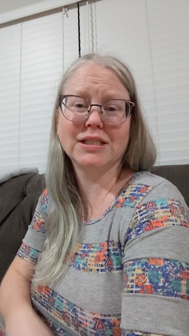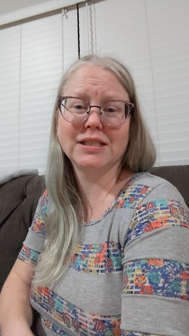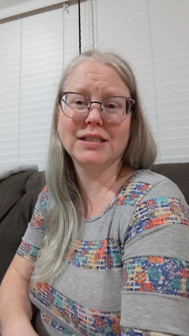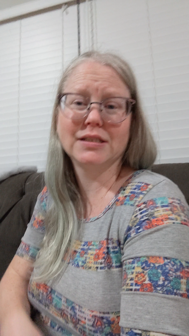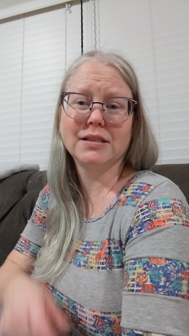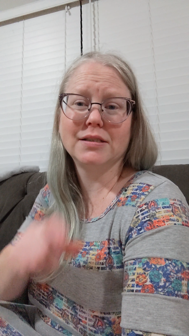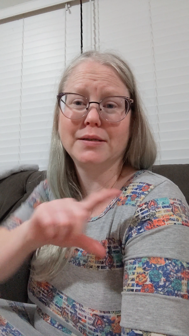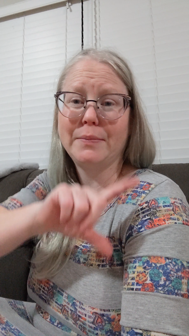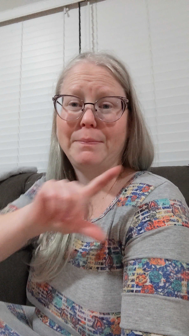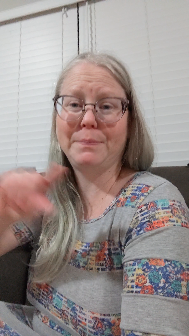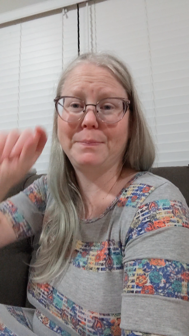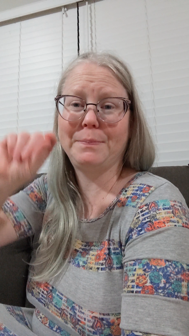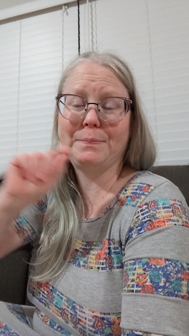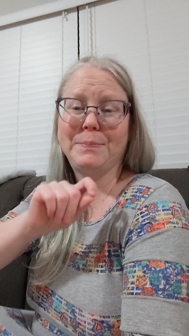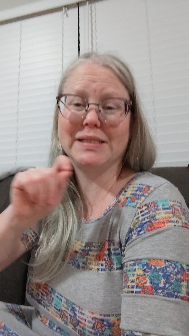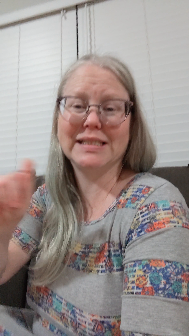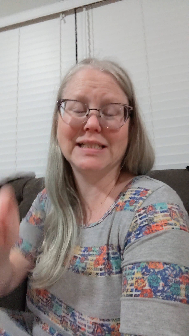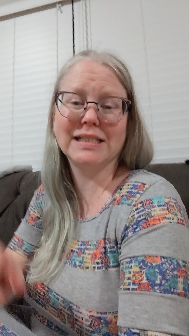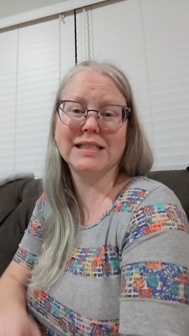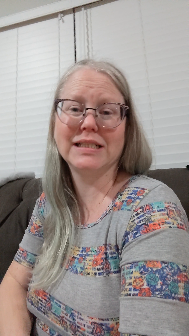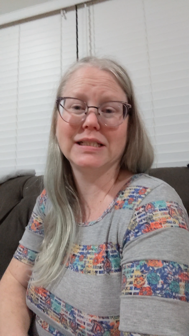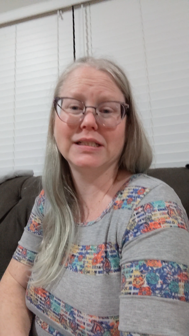peas